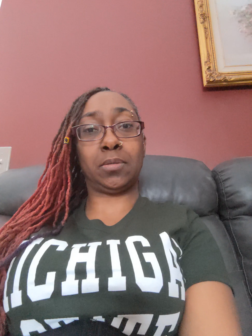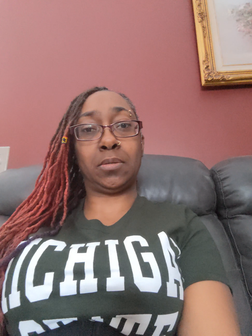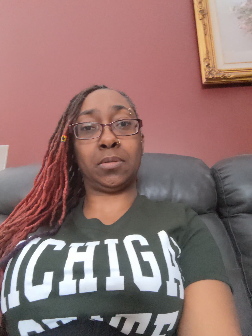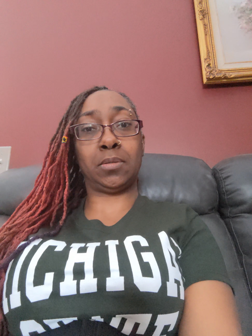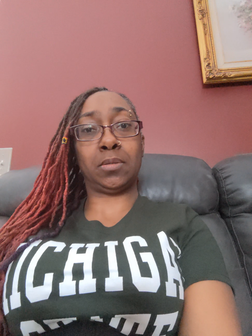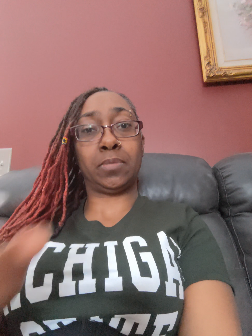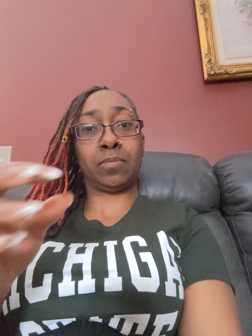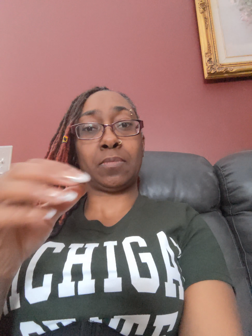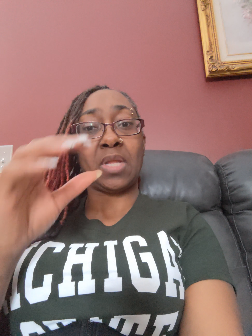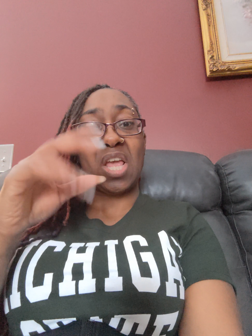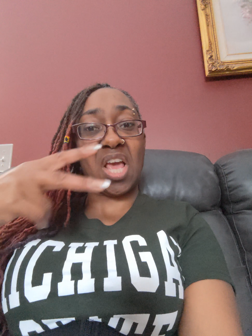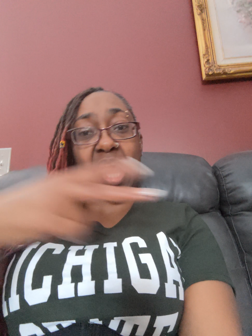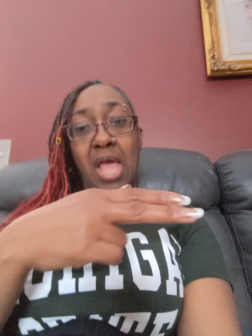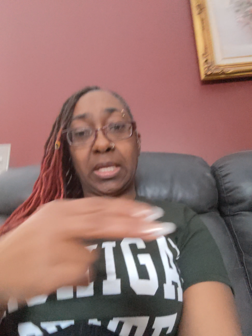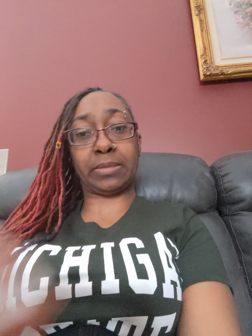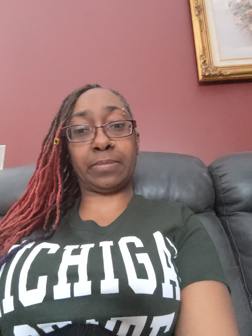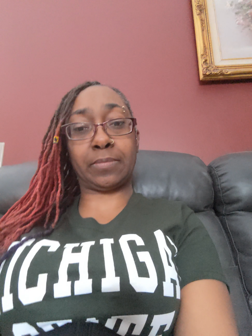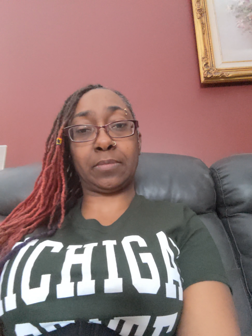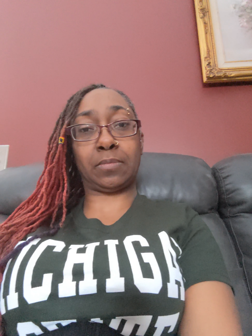cut